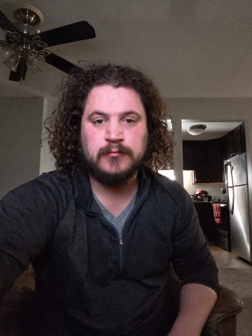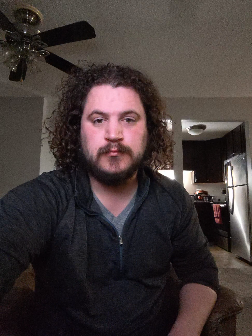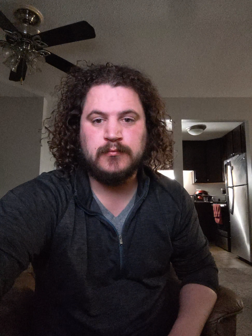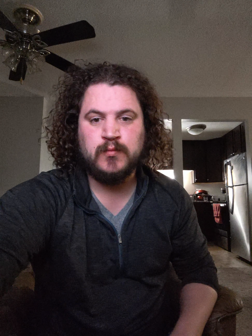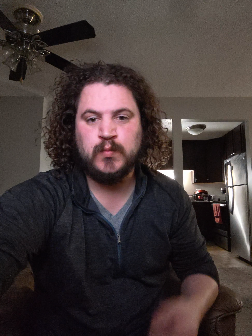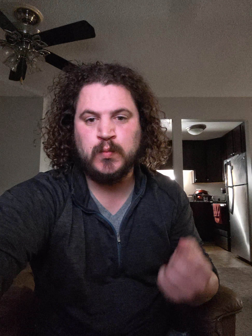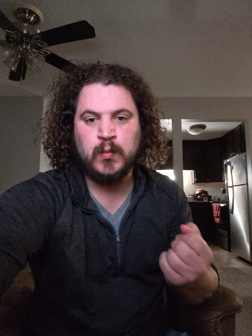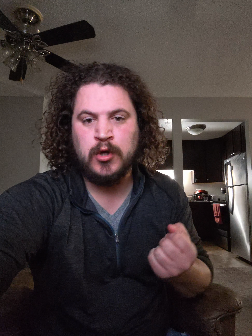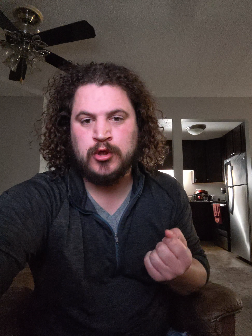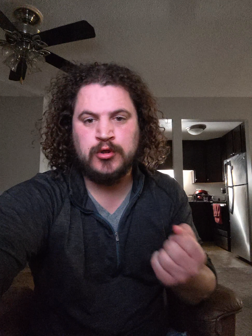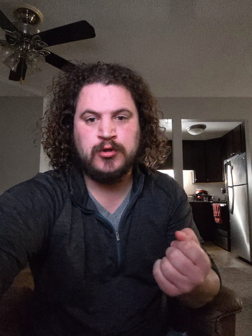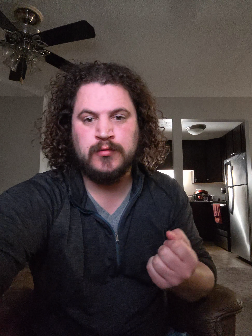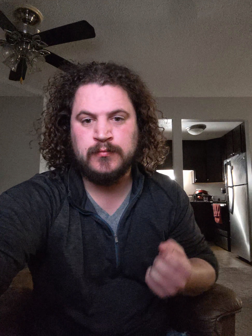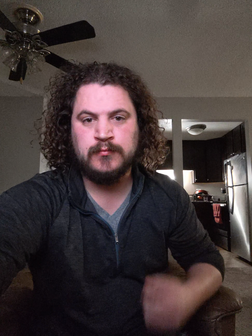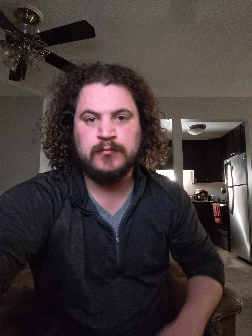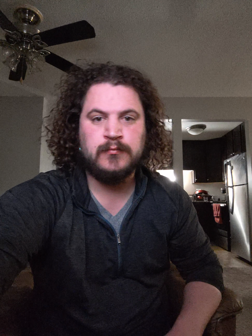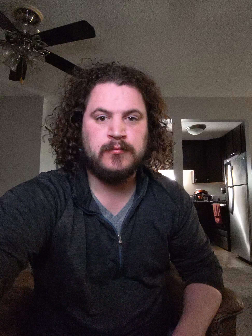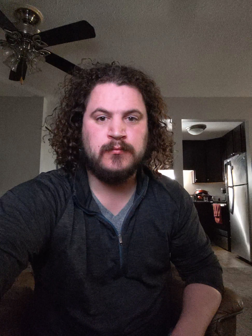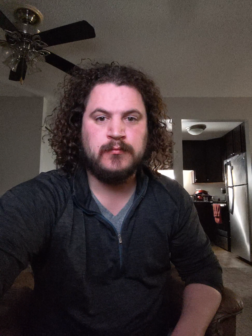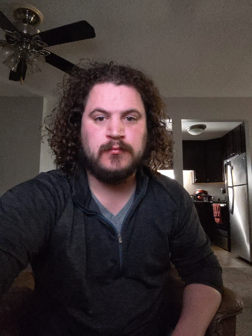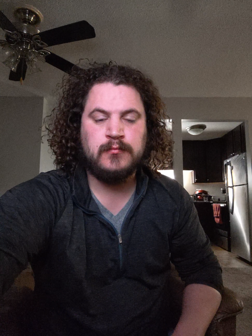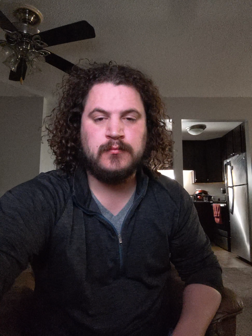drawer